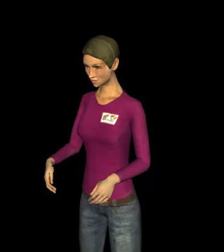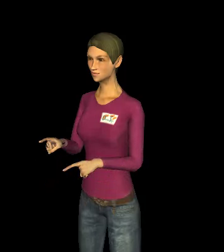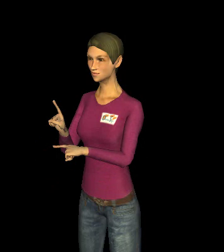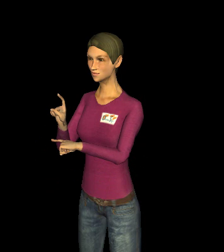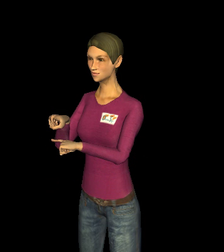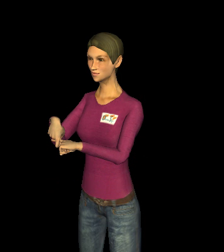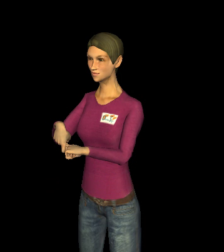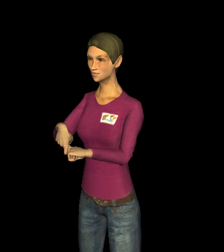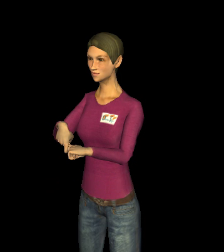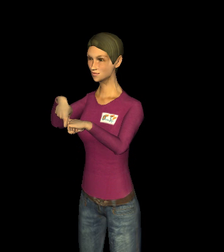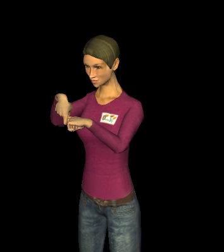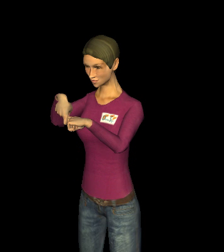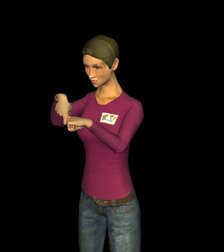يعلق